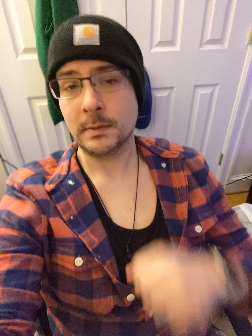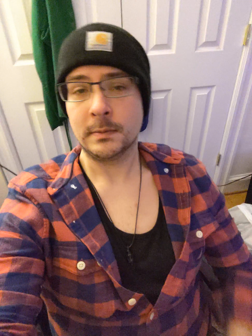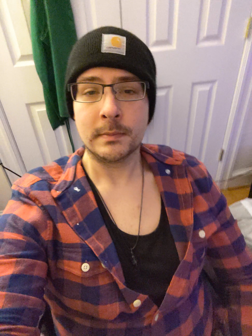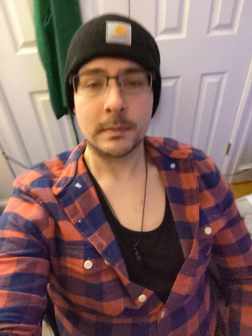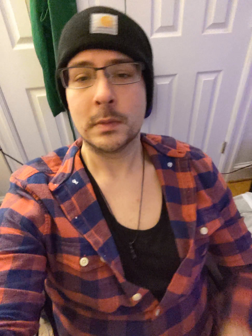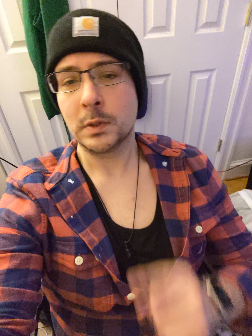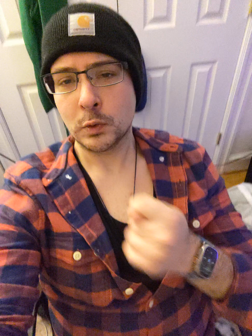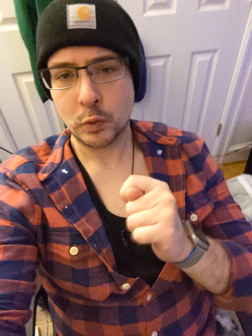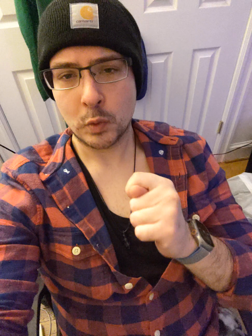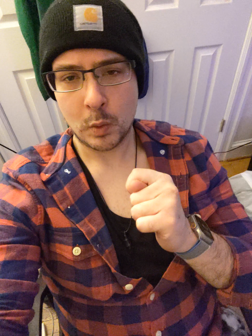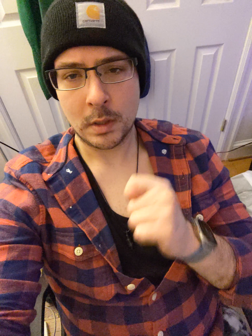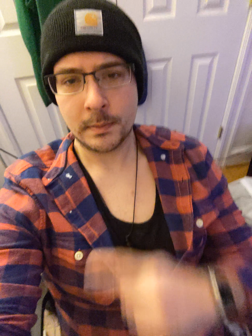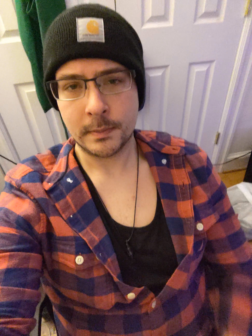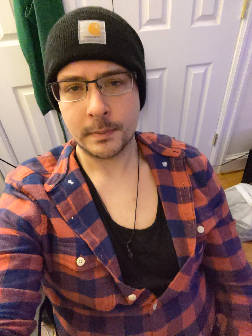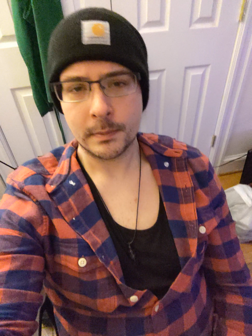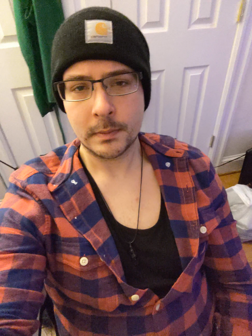toy